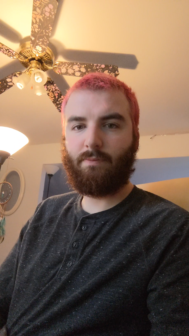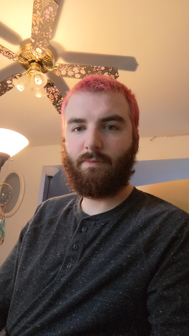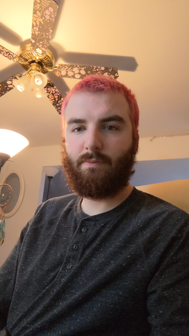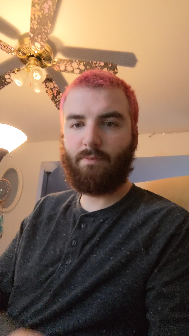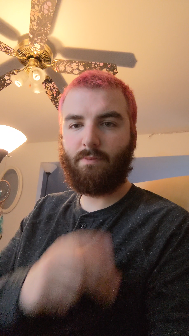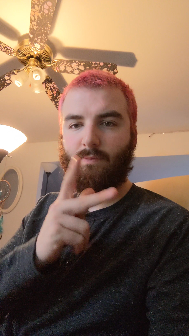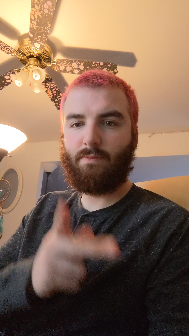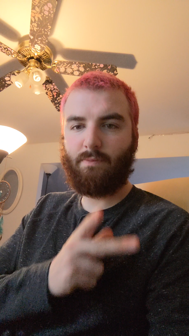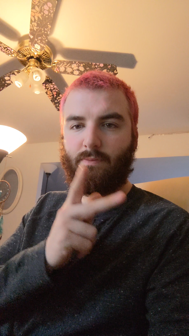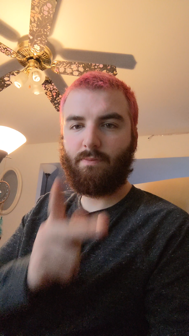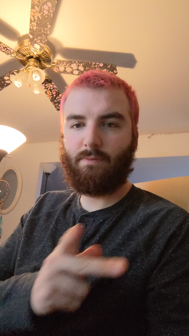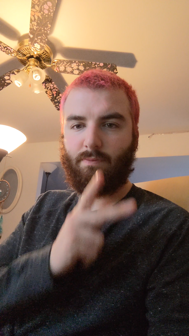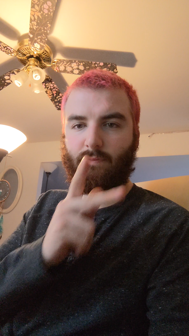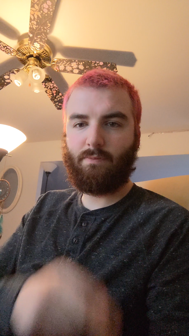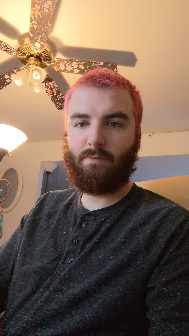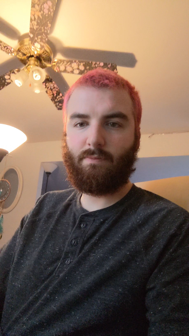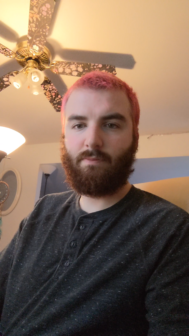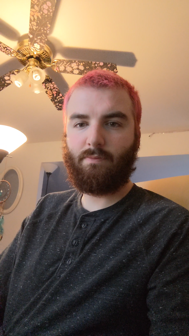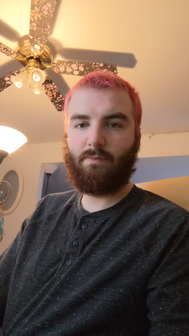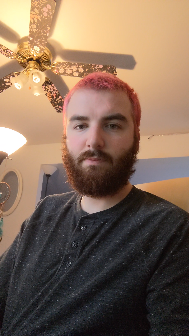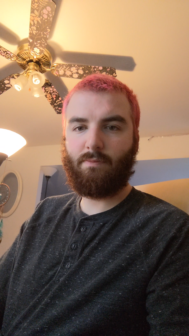careful